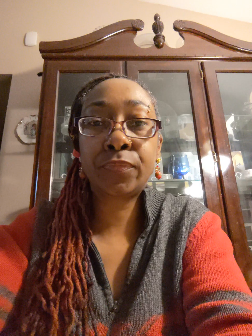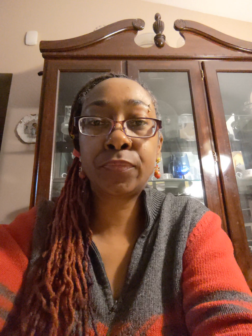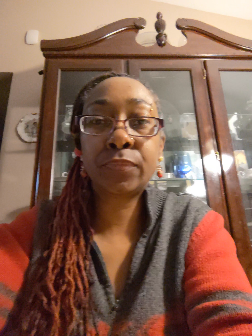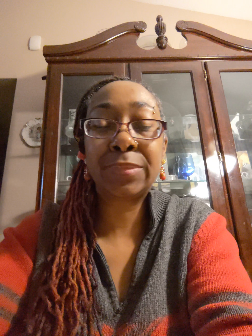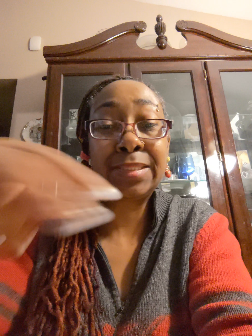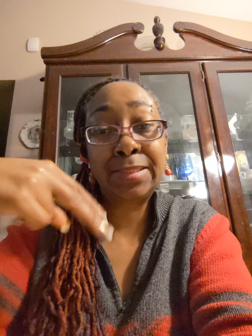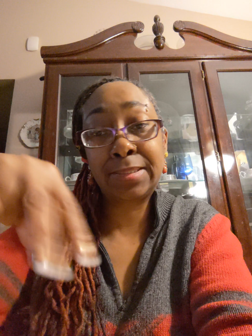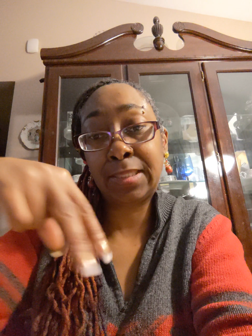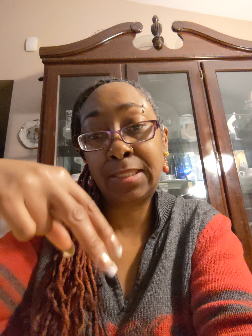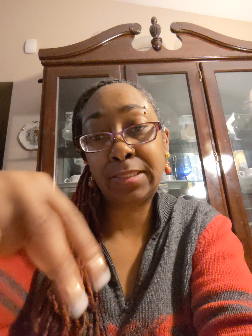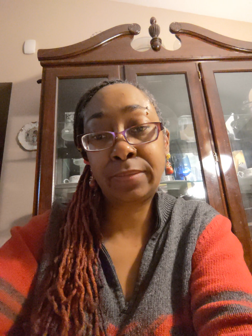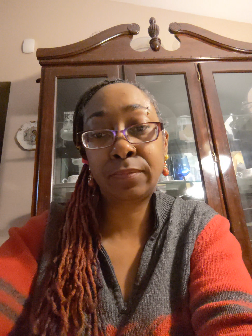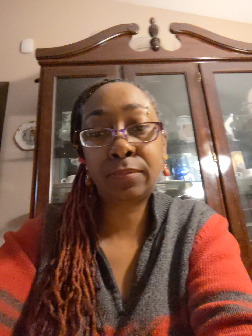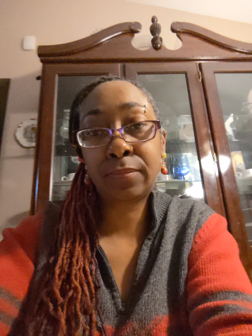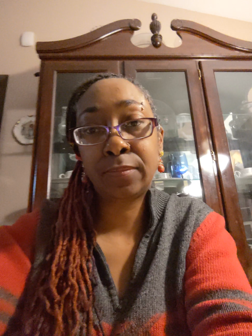dance